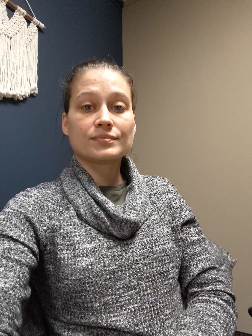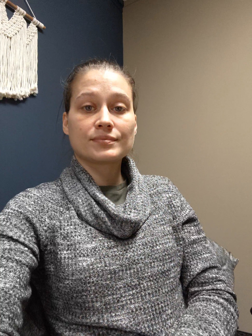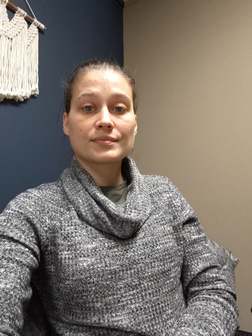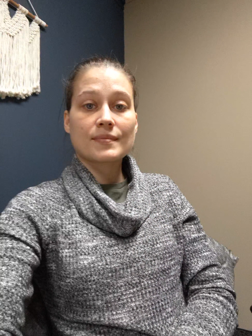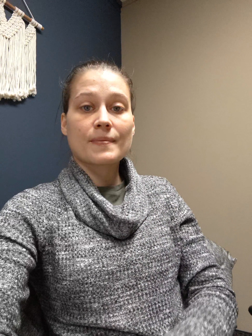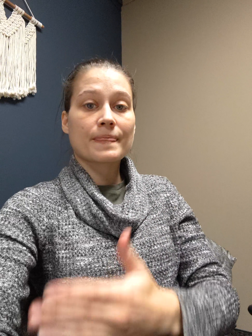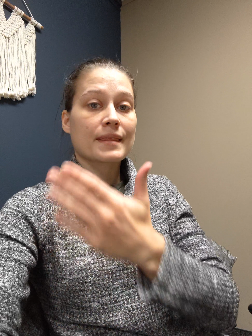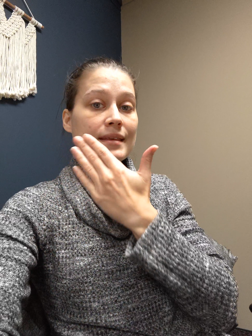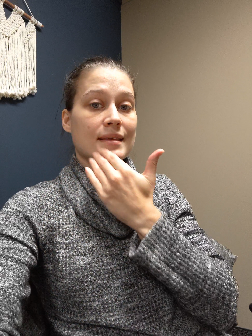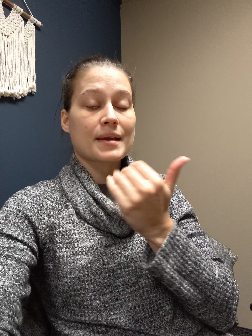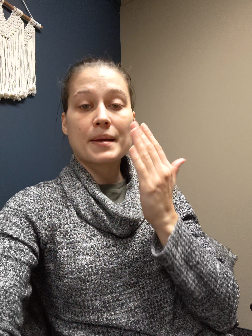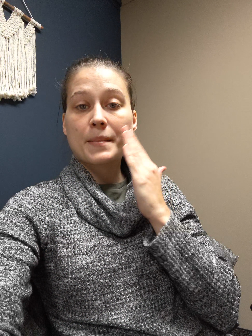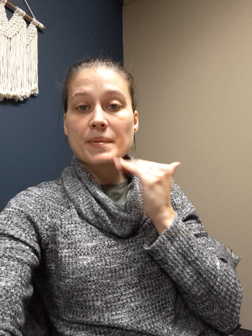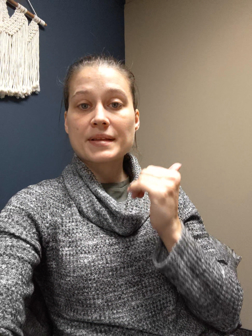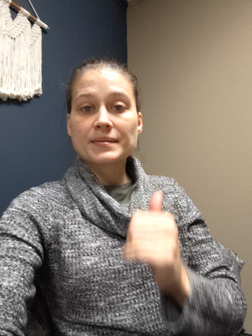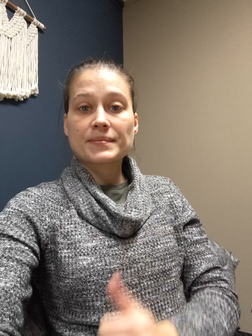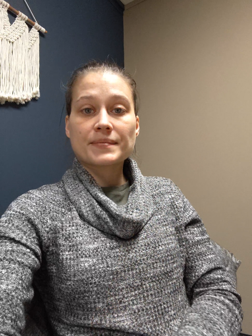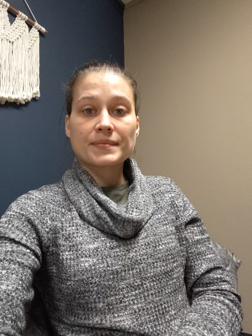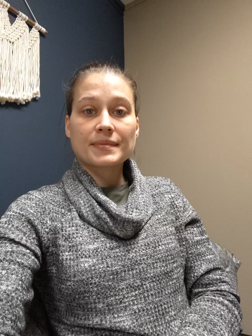napkin